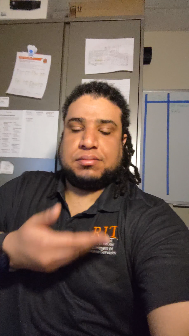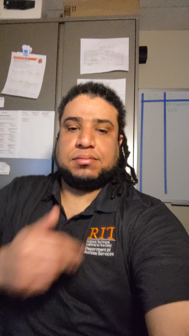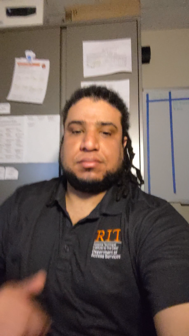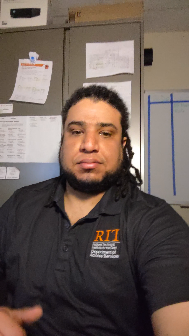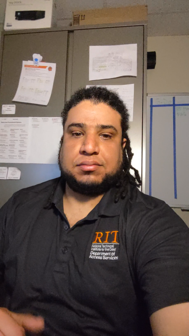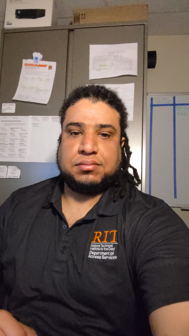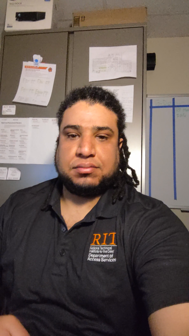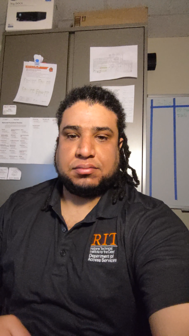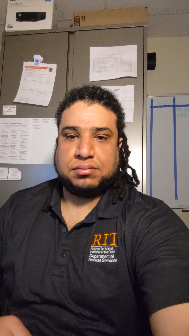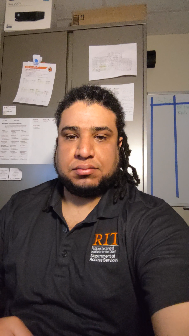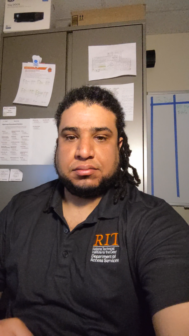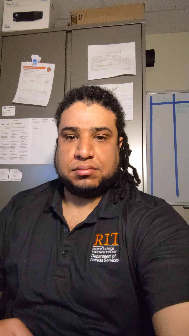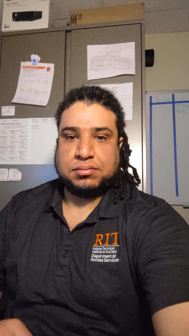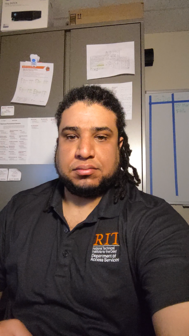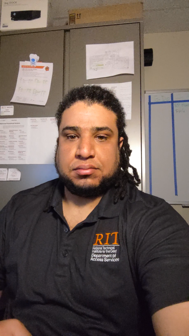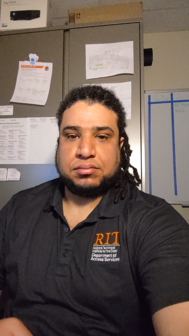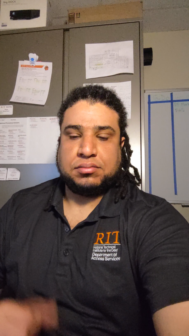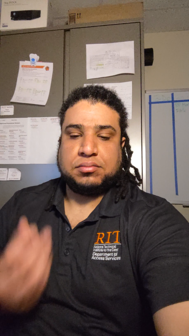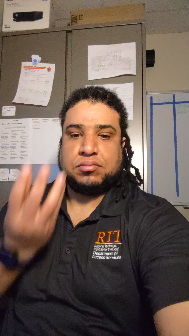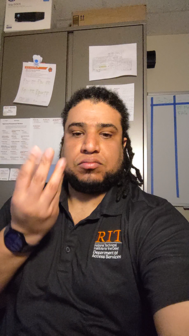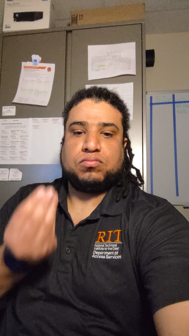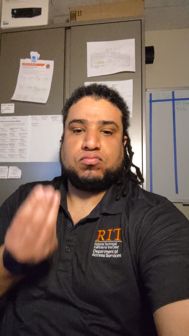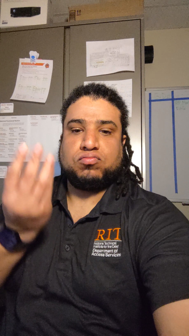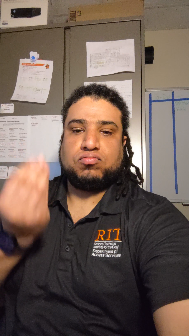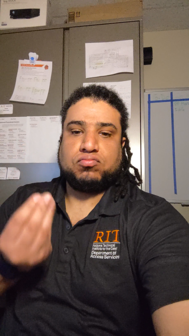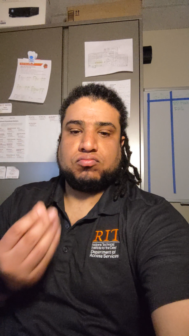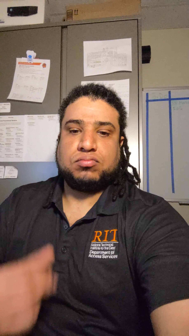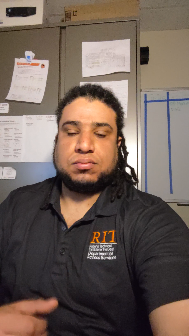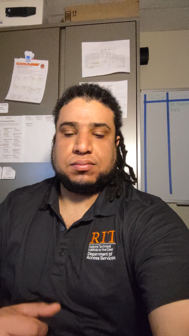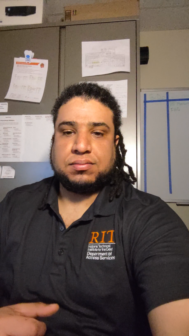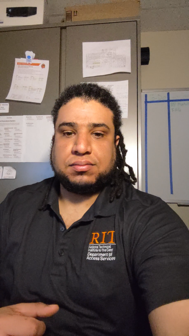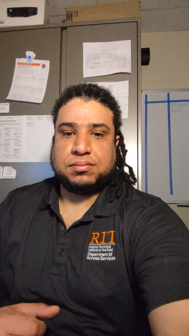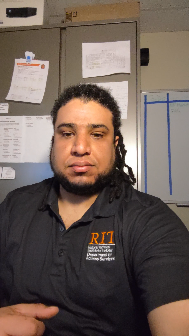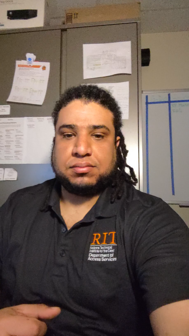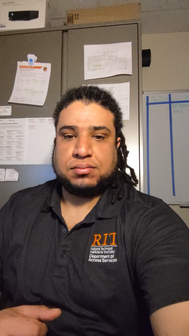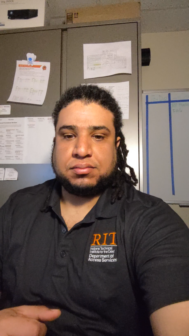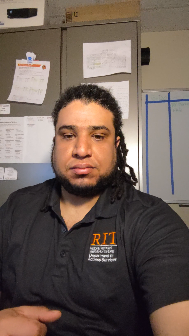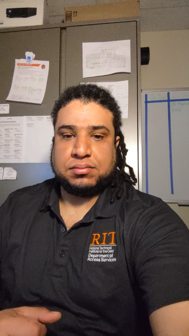gentle